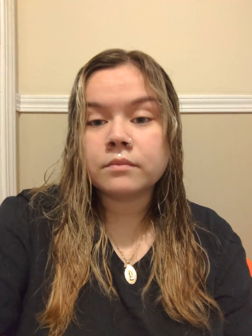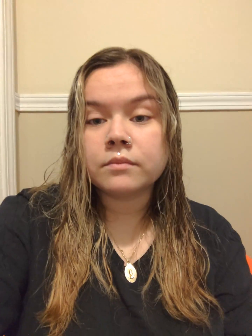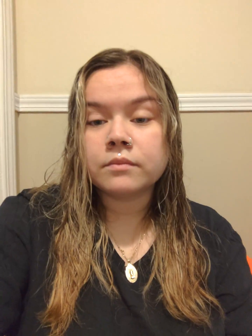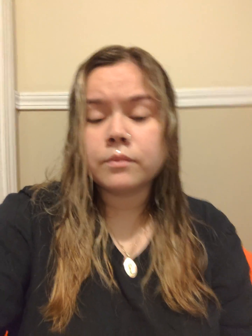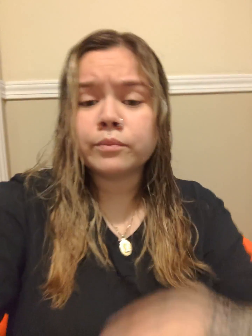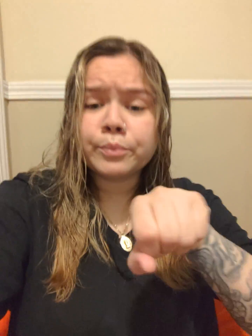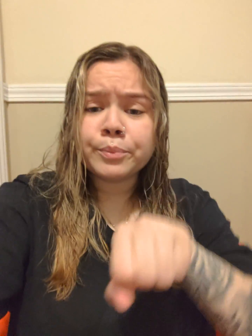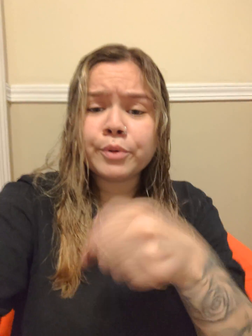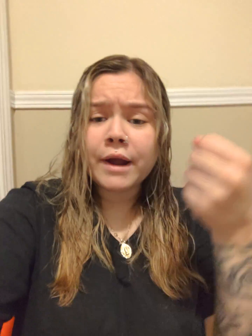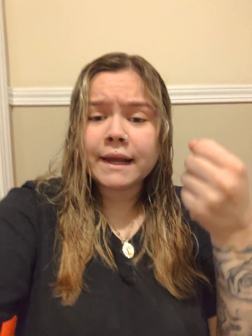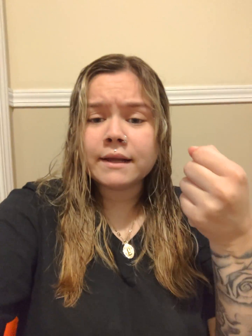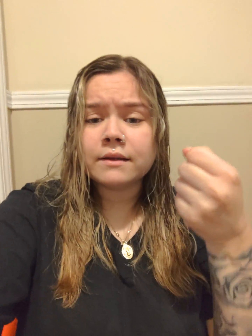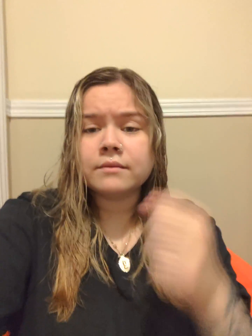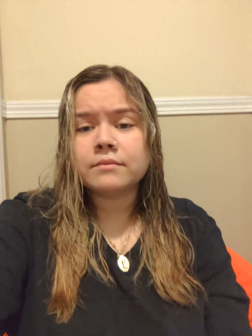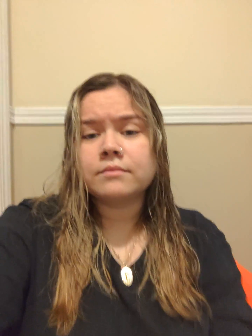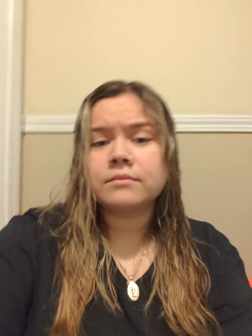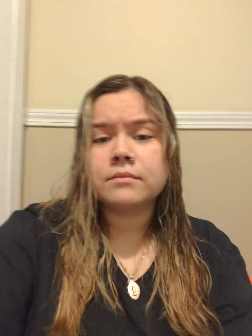break